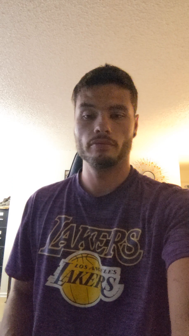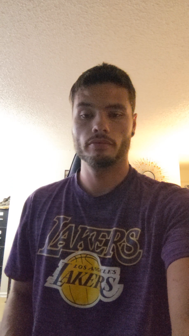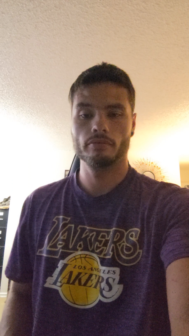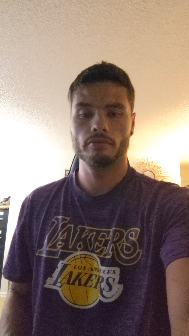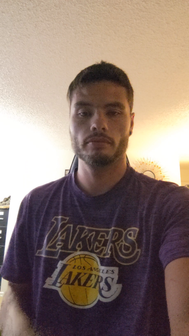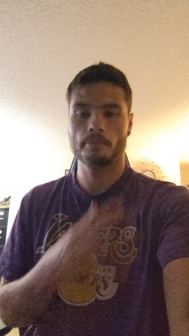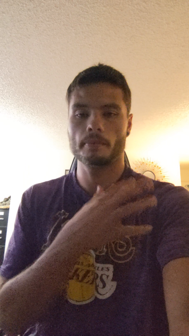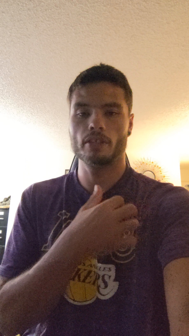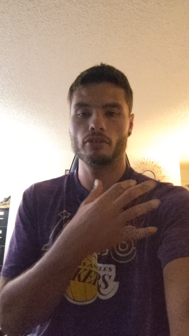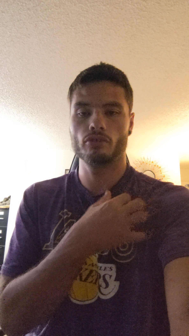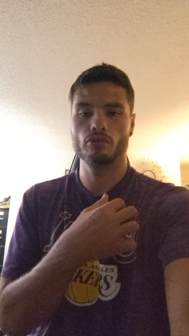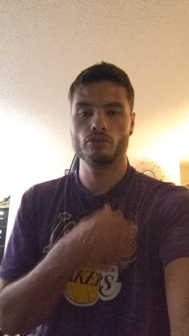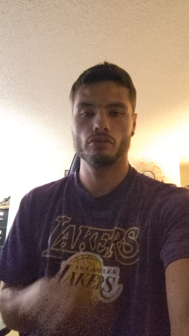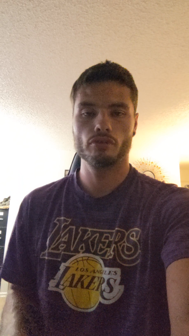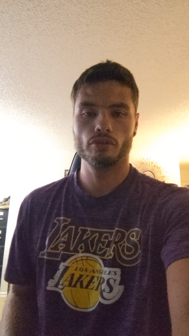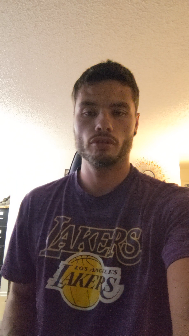bear